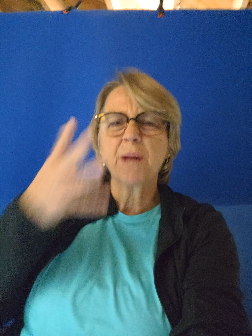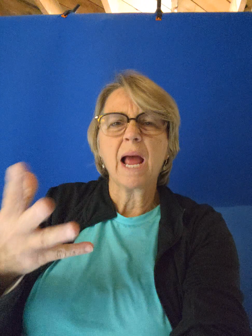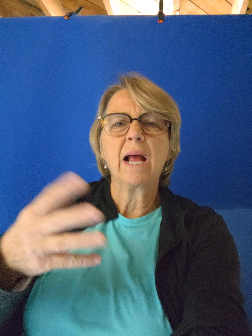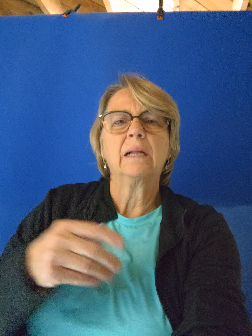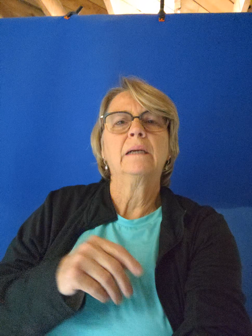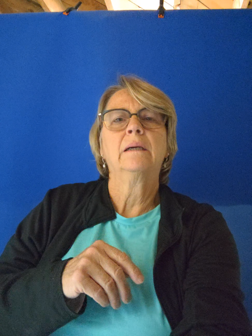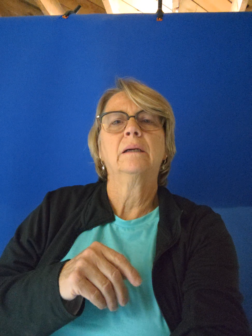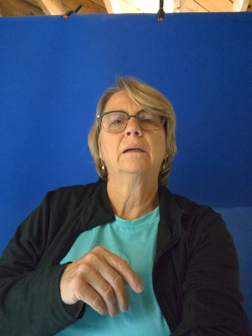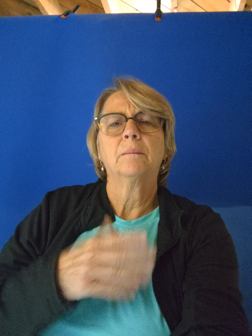many